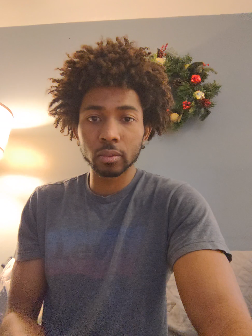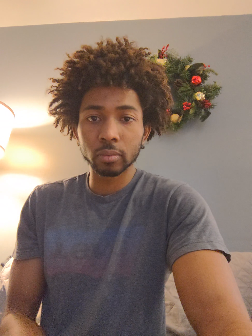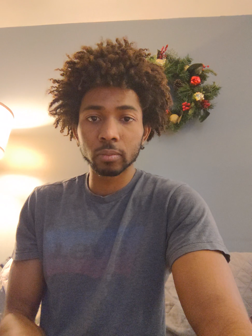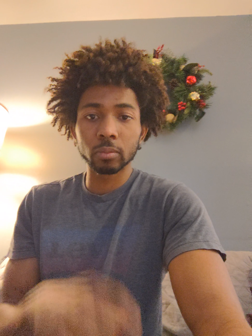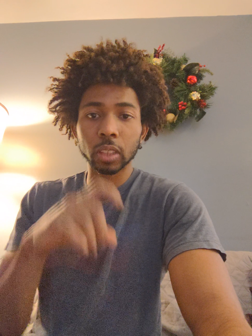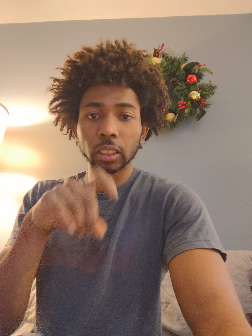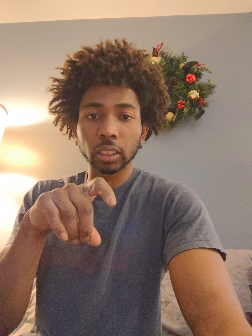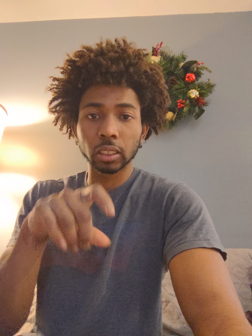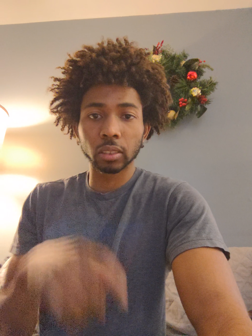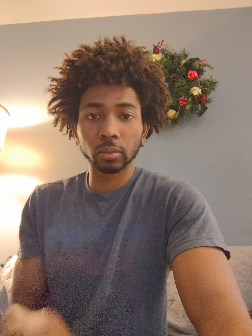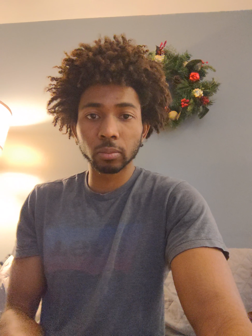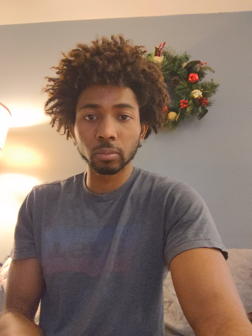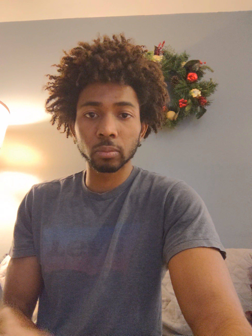time